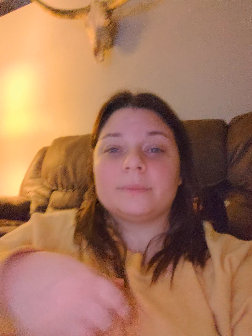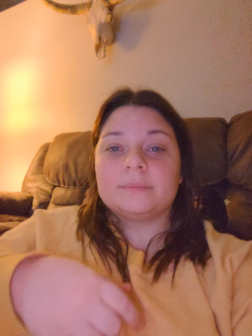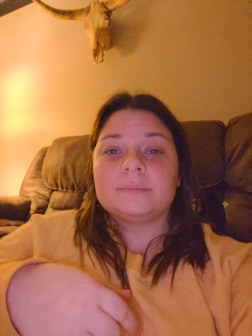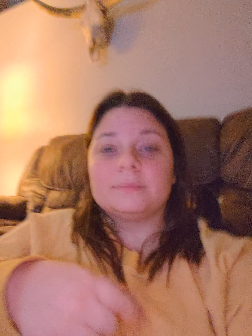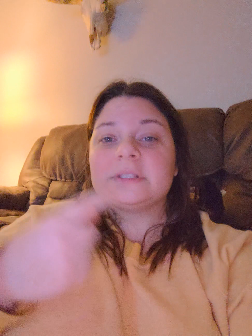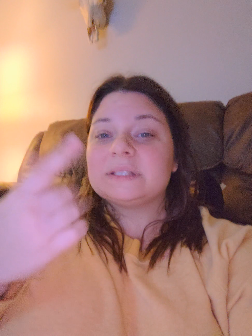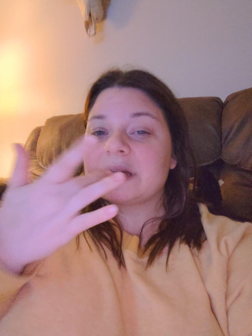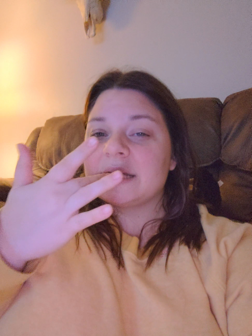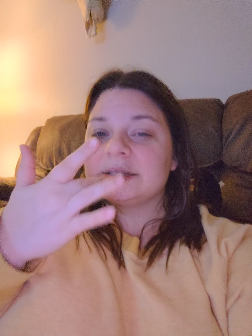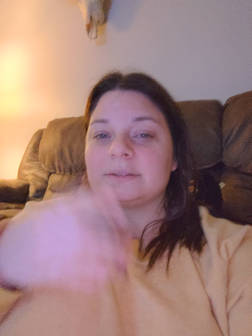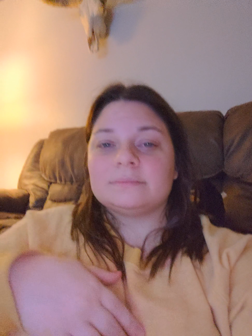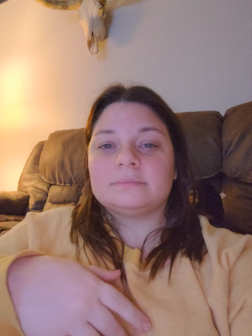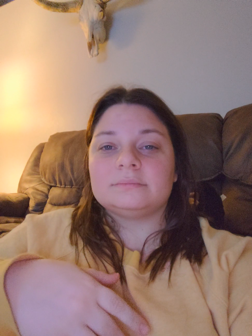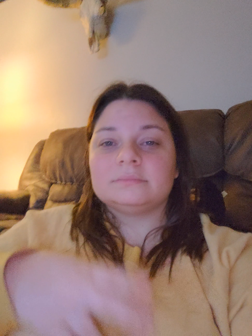taste